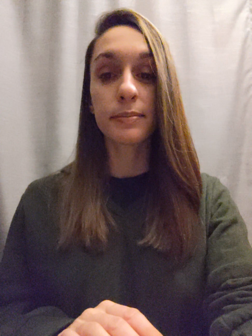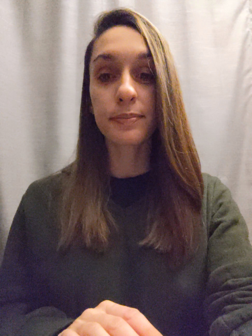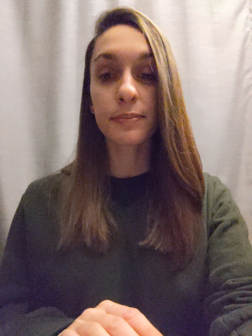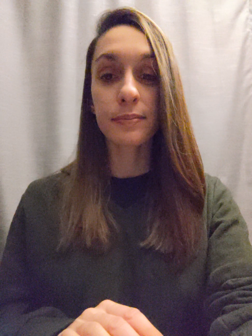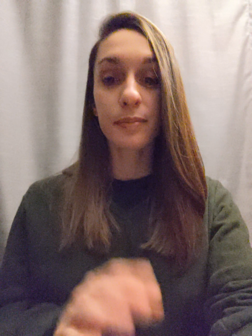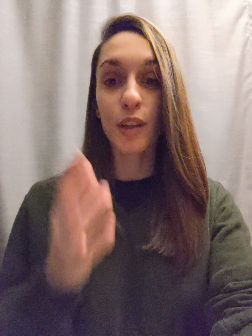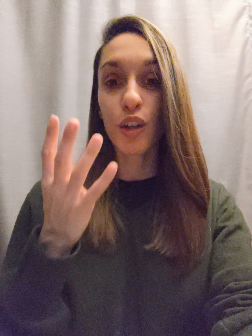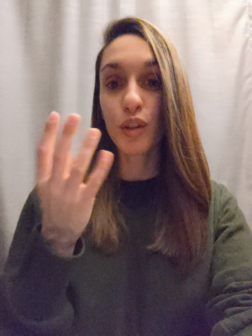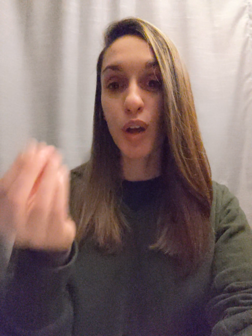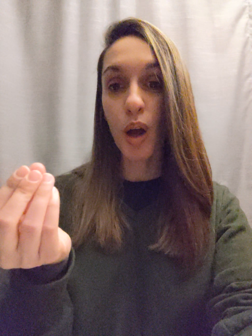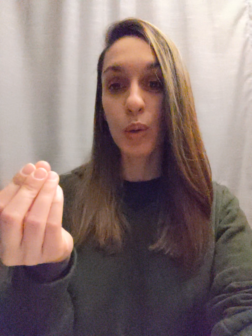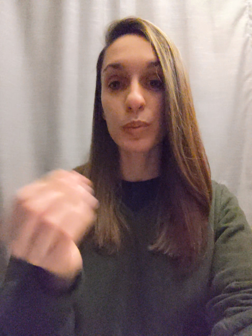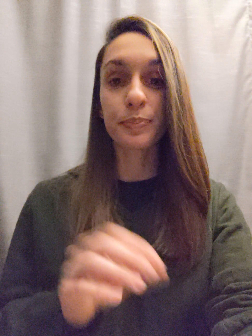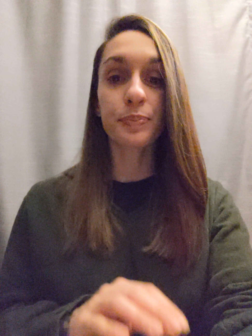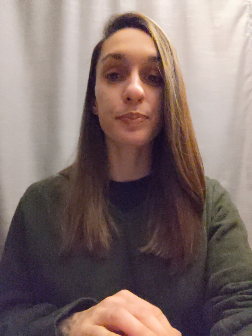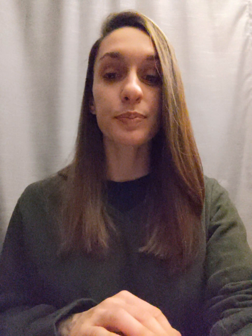go